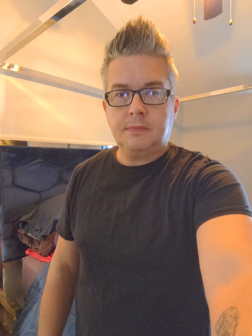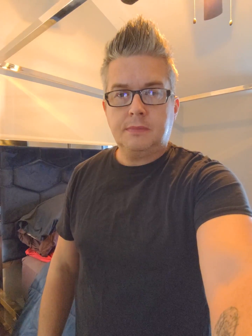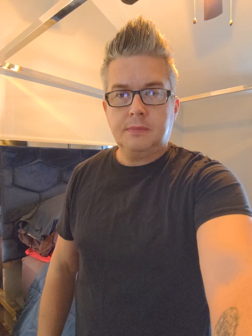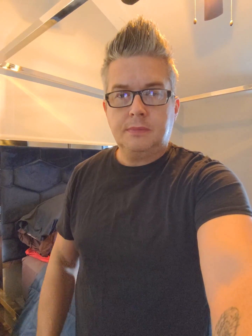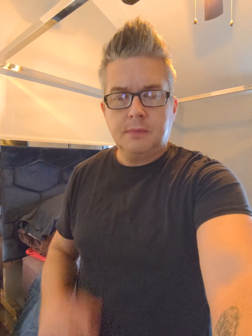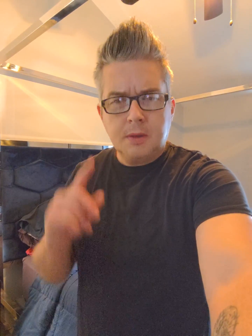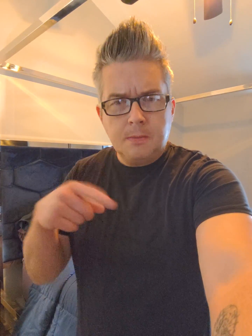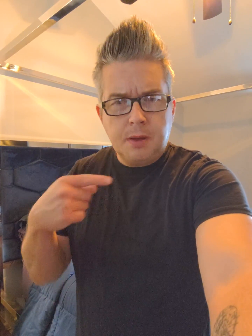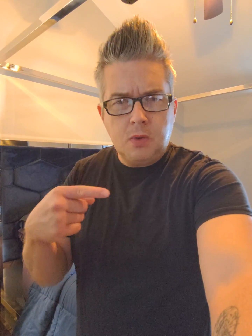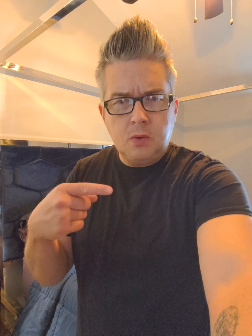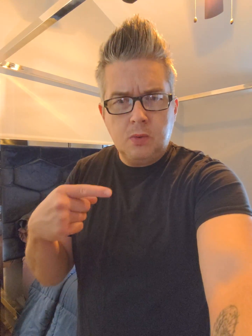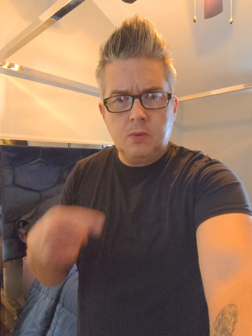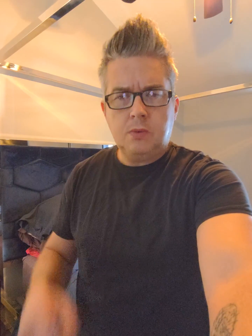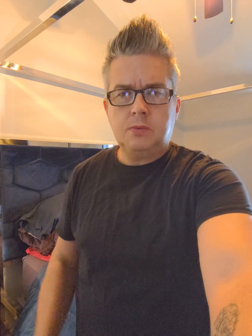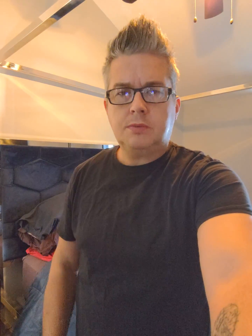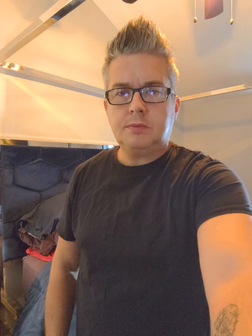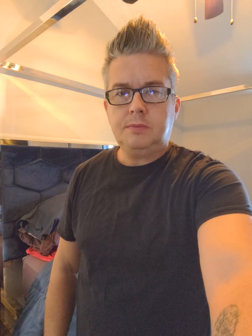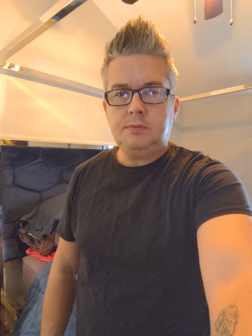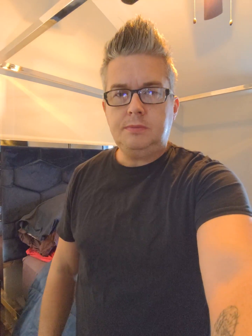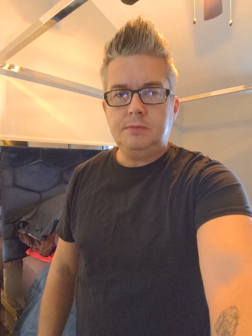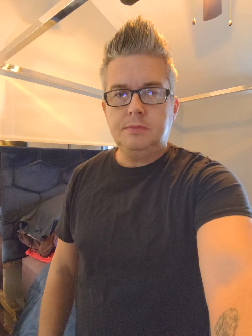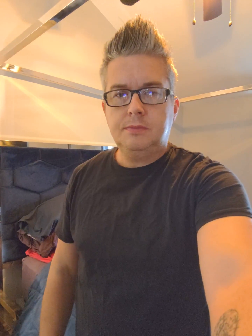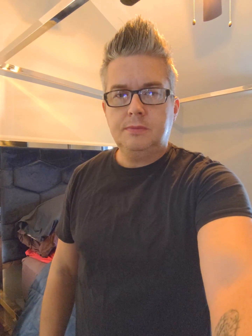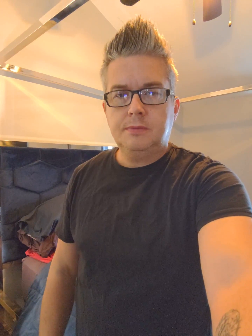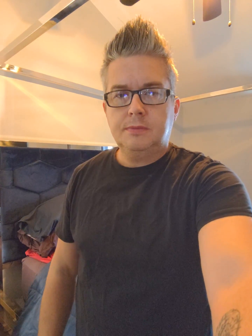about